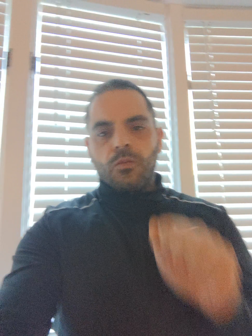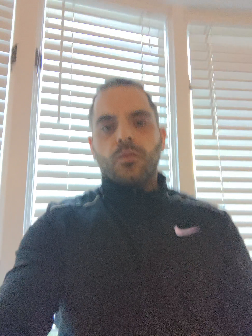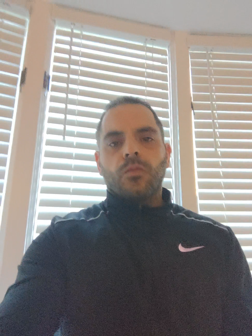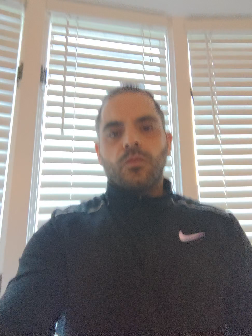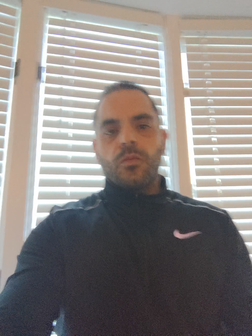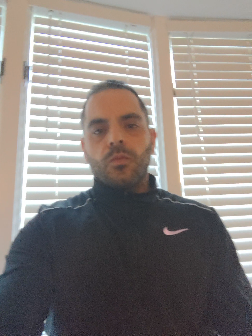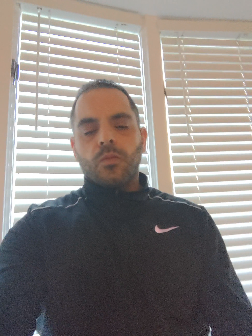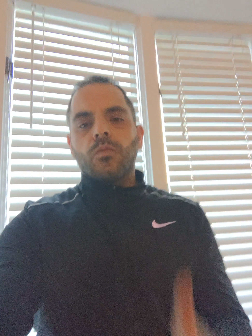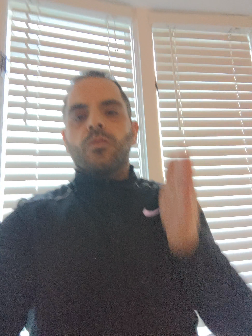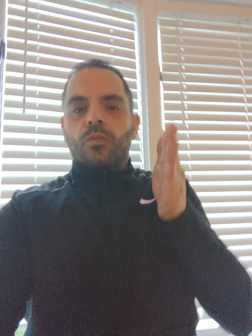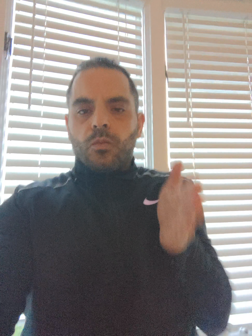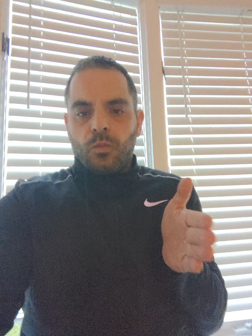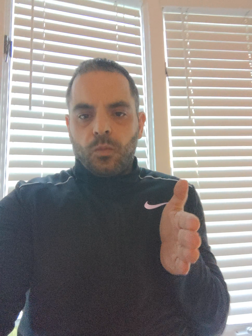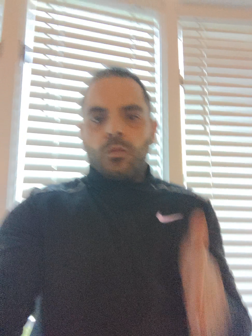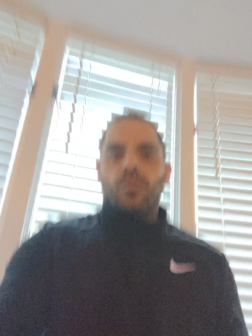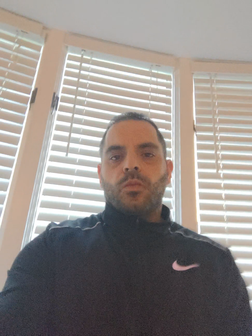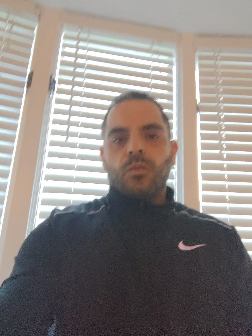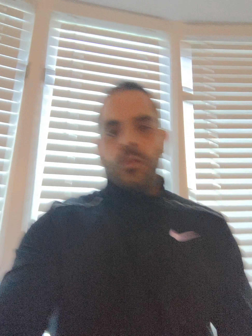beside